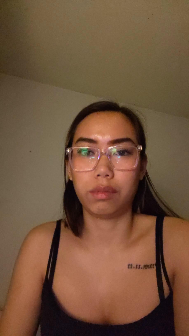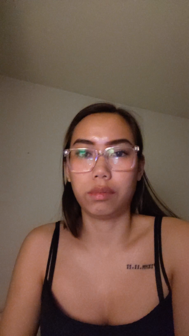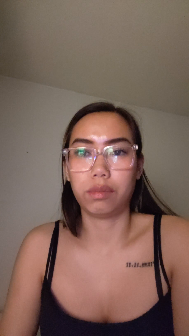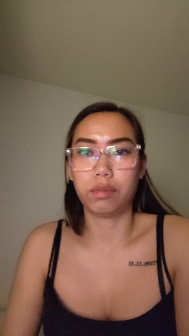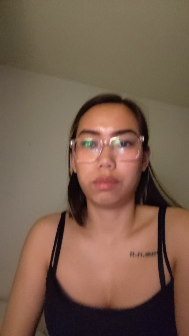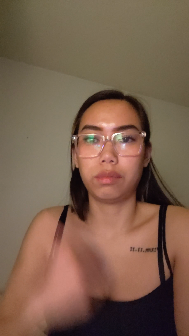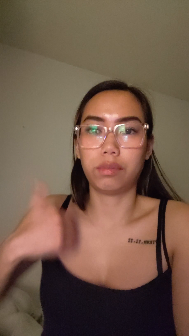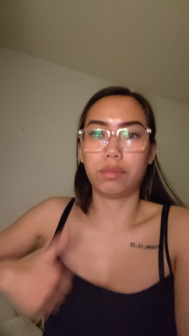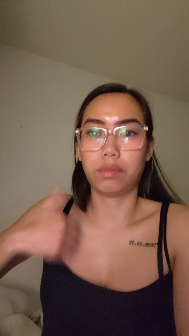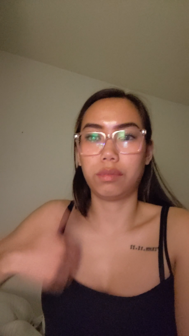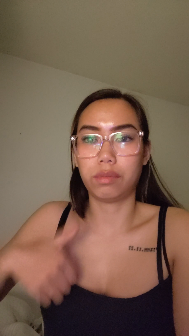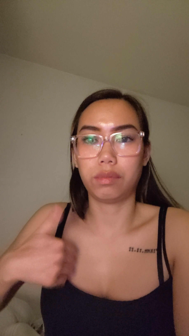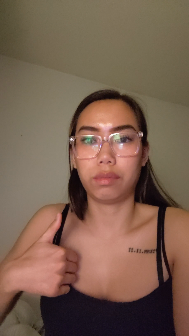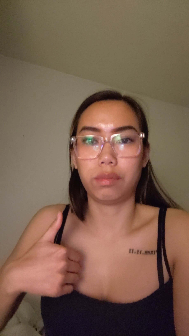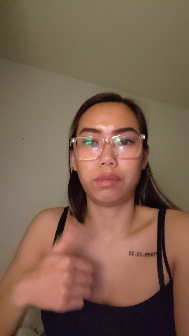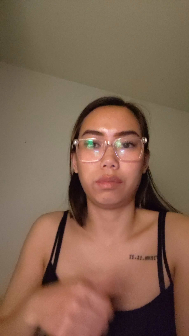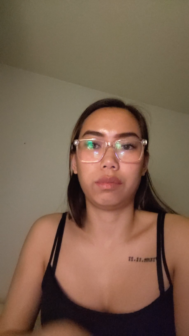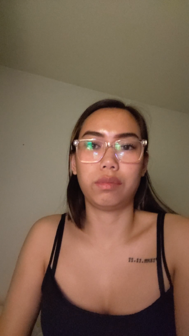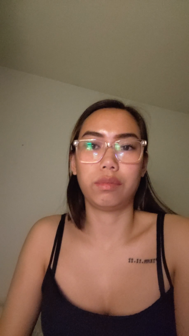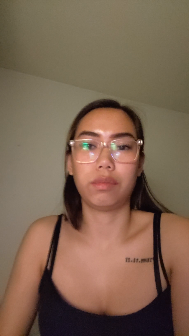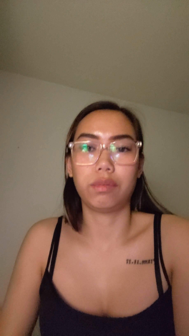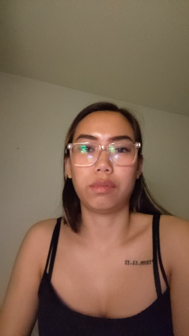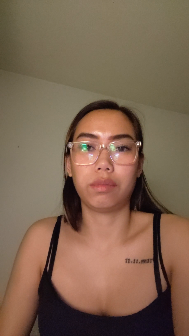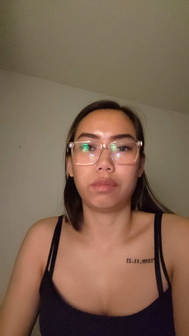bathtub